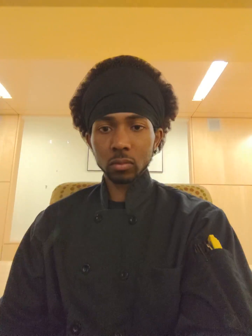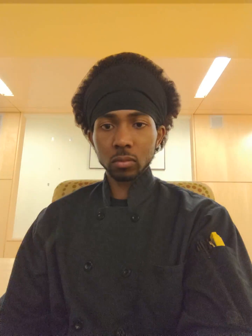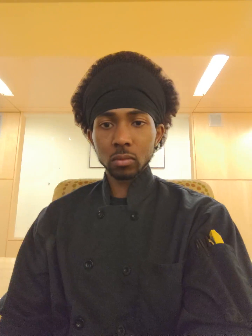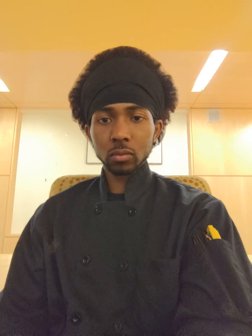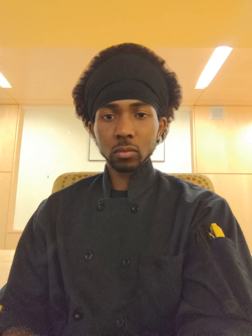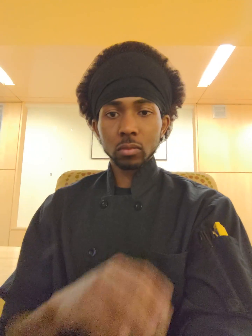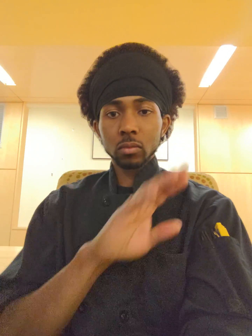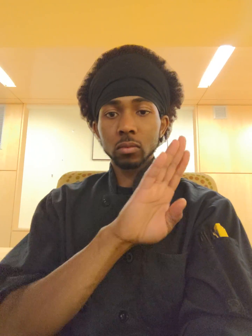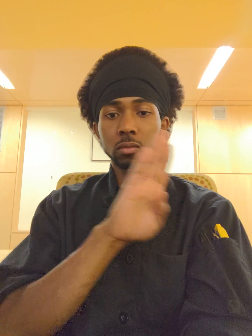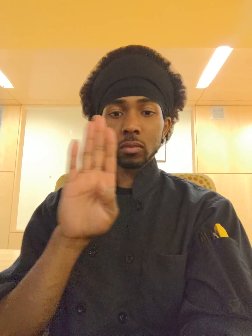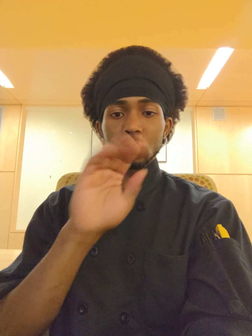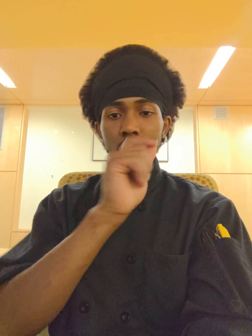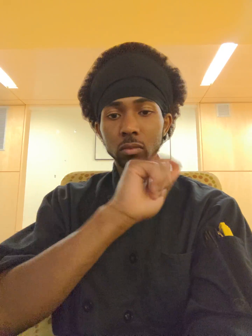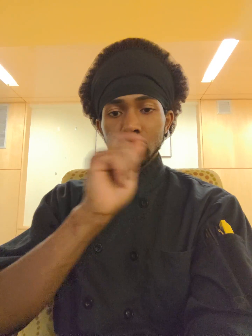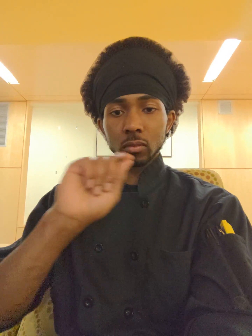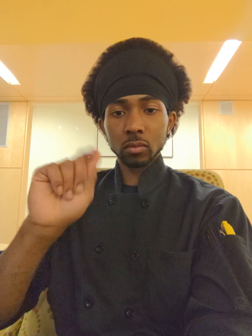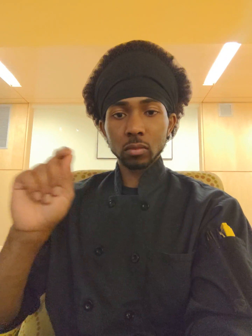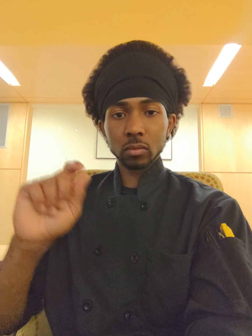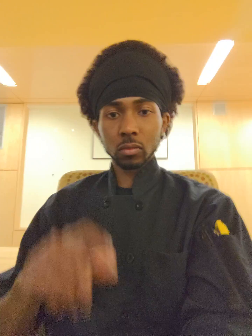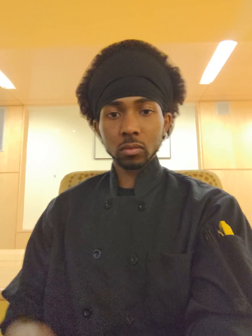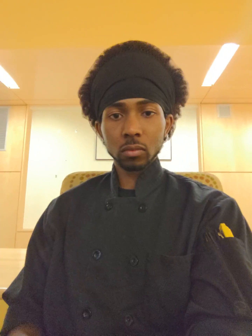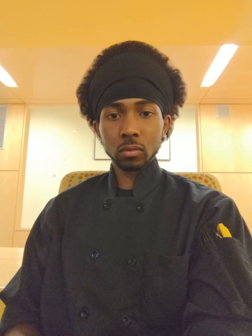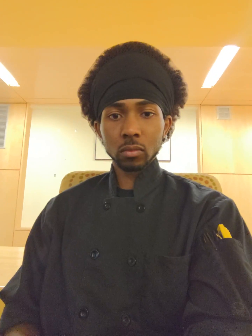chalk